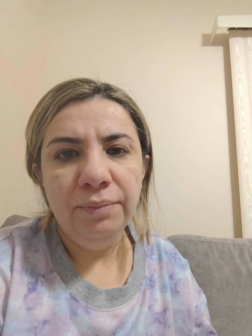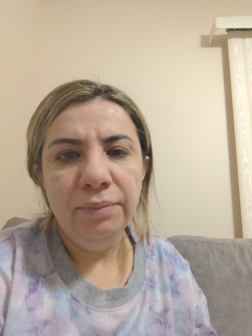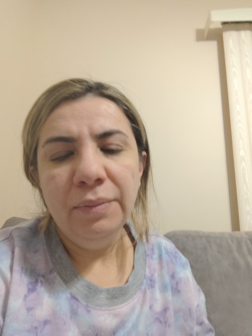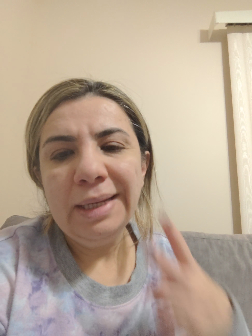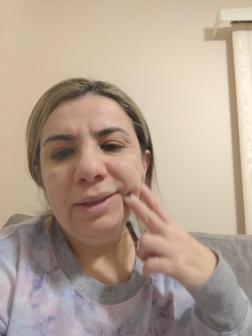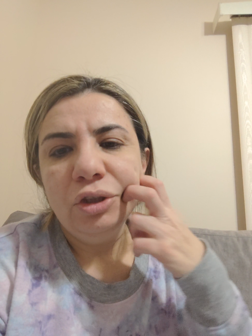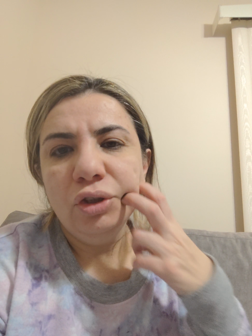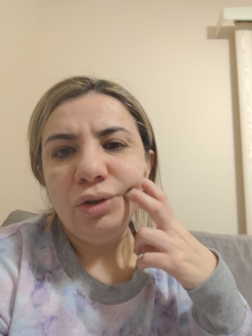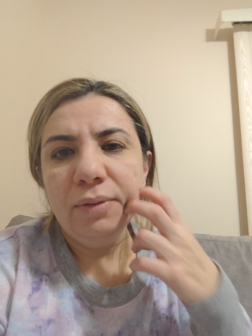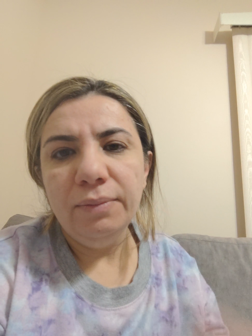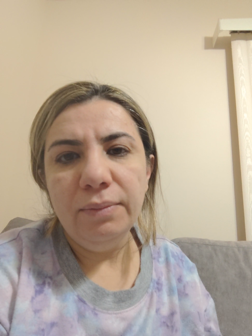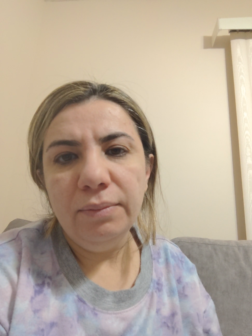gum